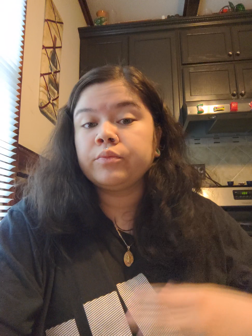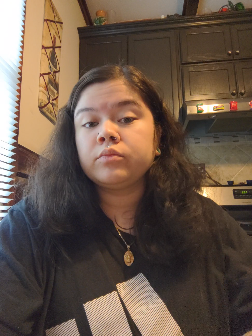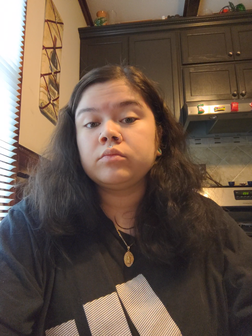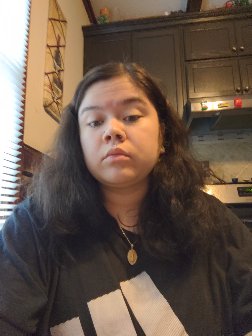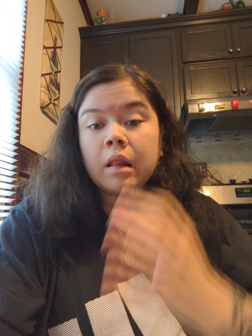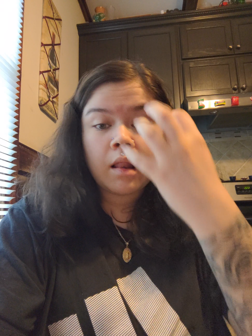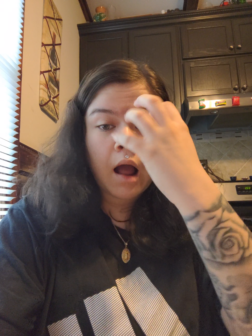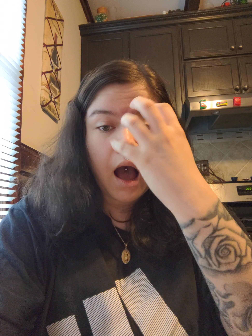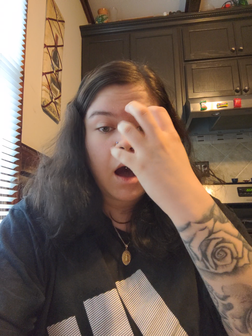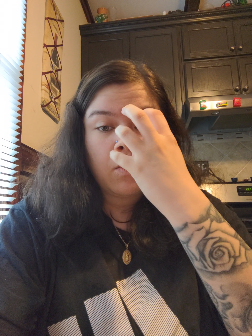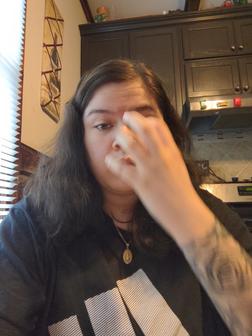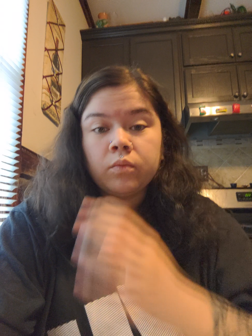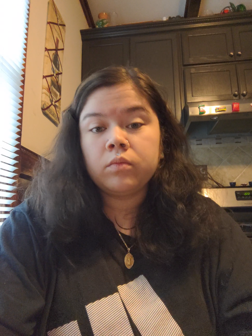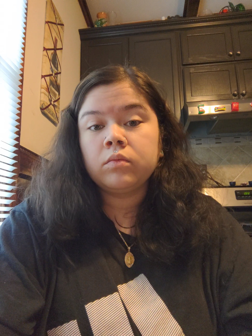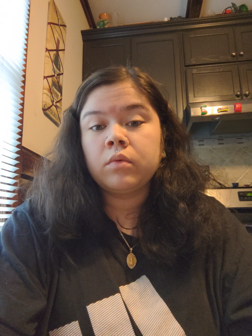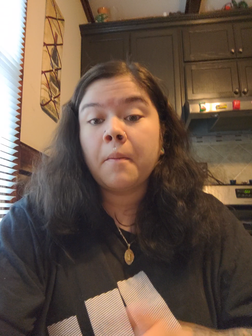clown